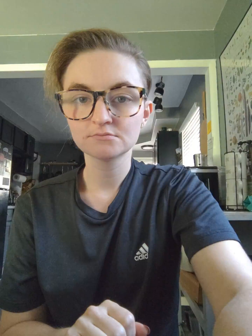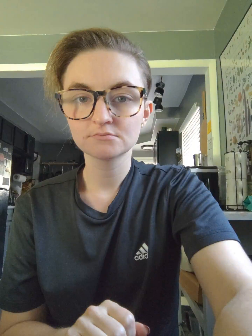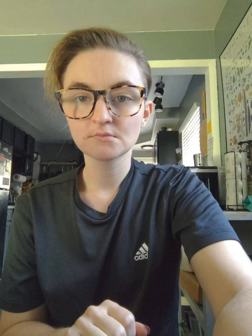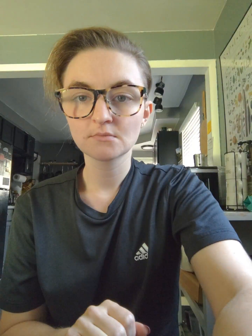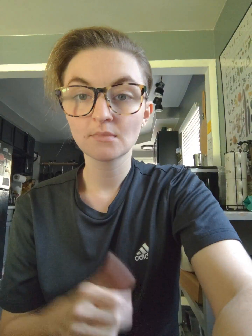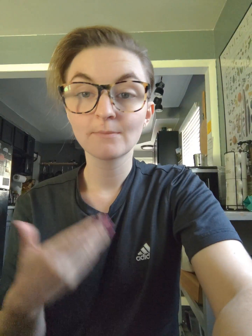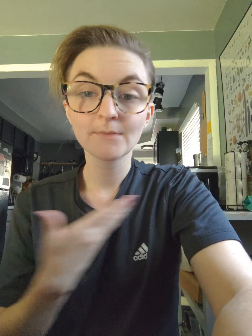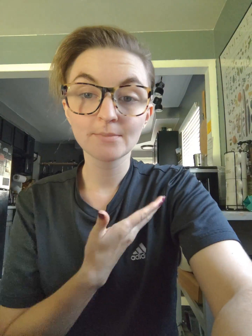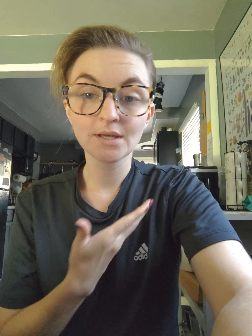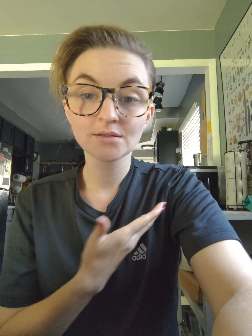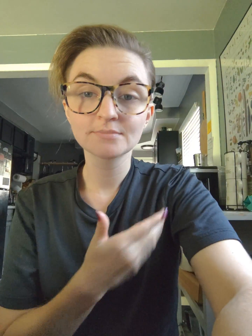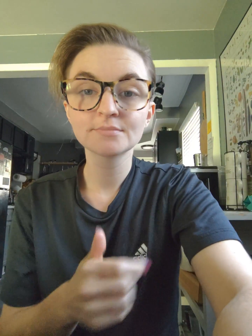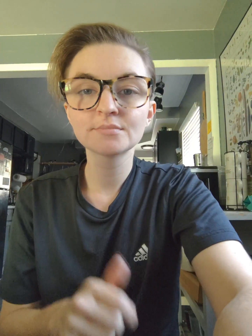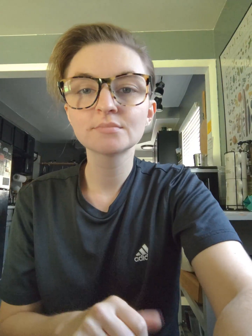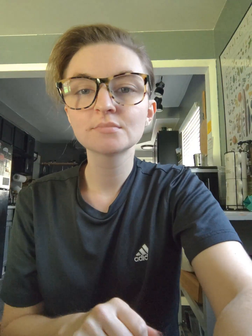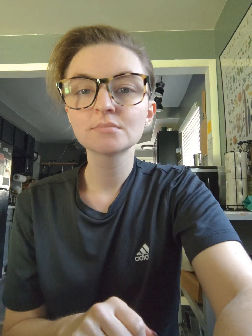baby